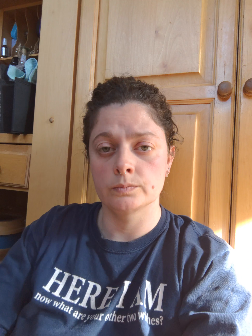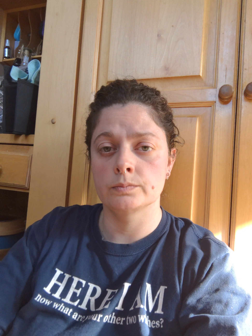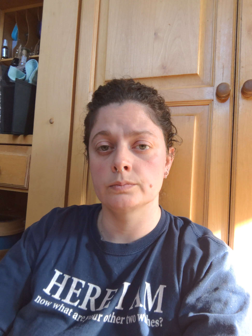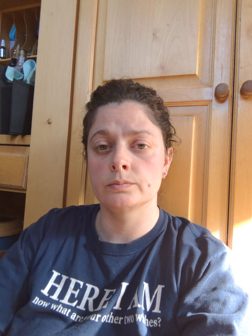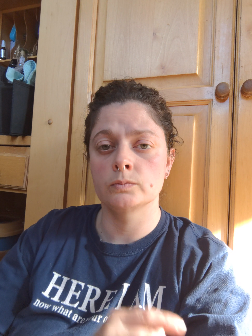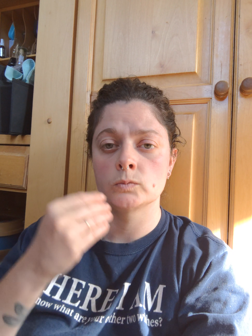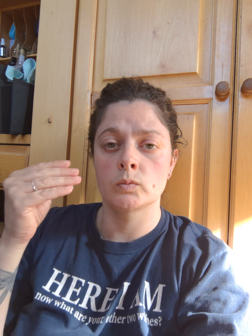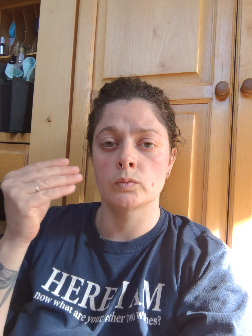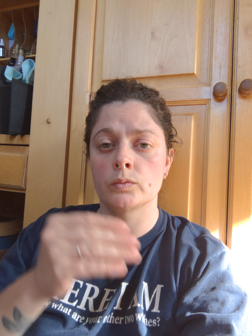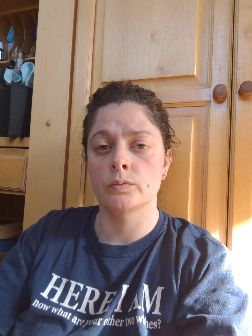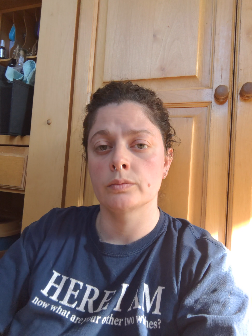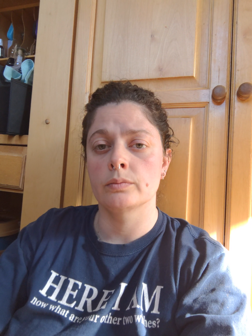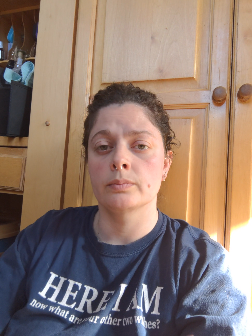store